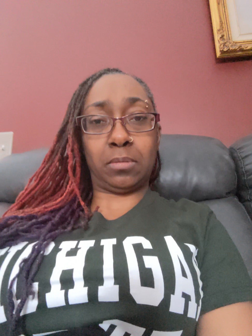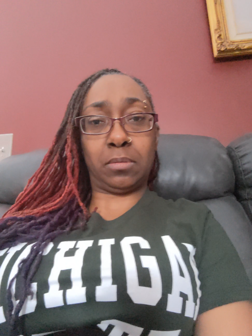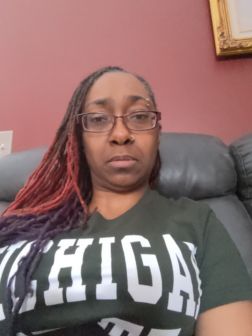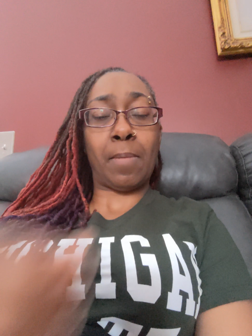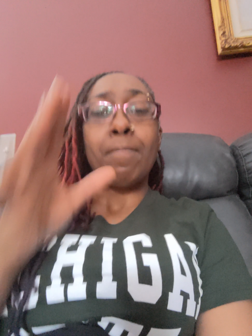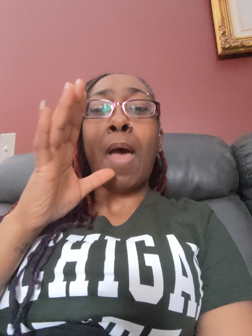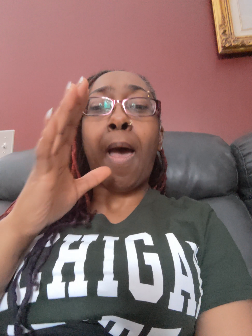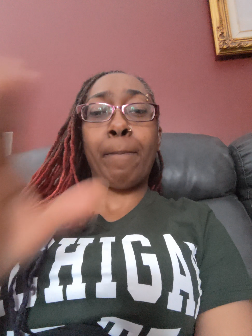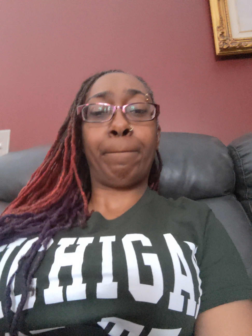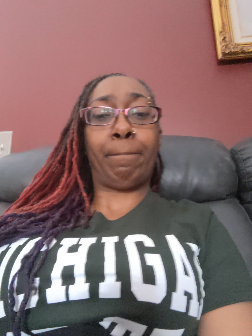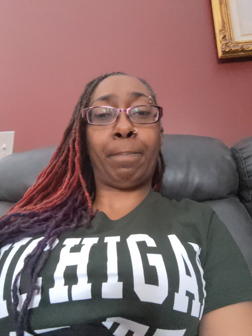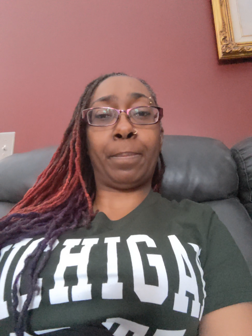mom